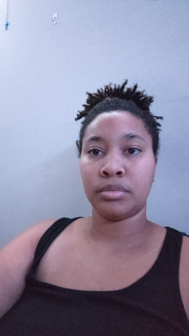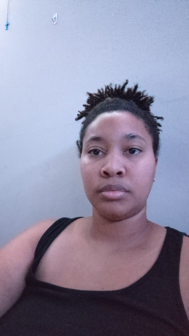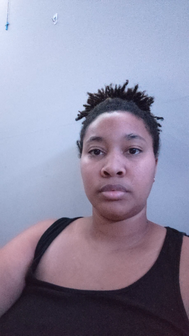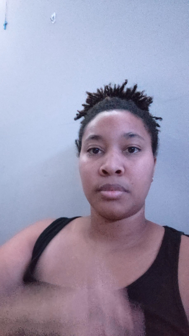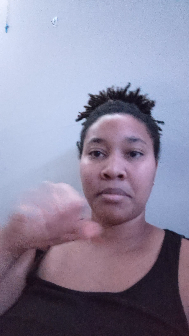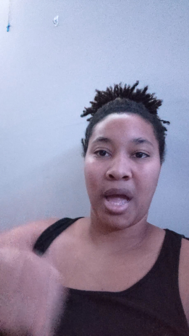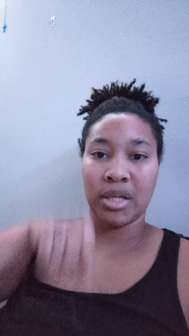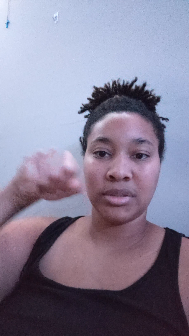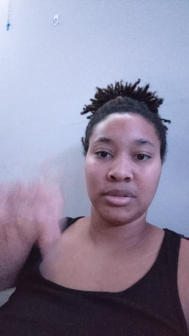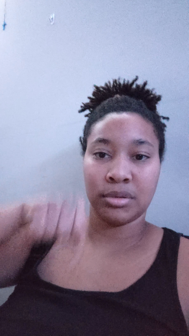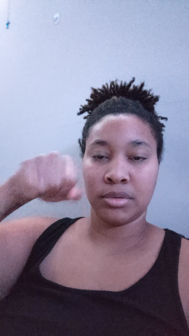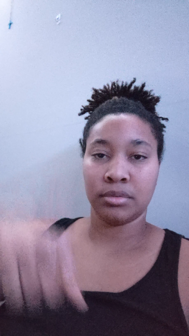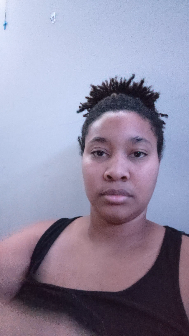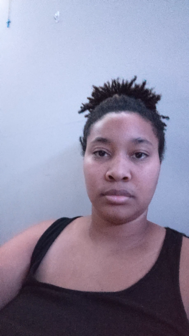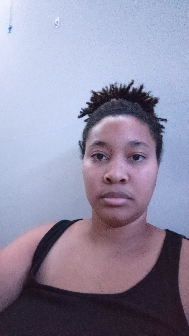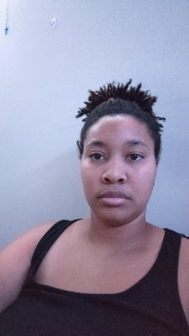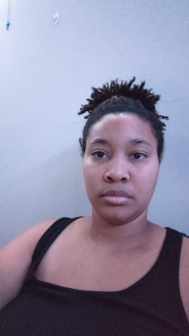bicycle